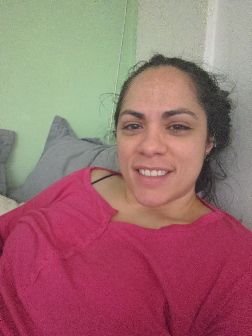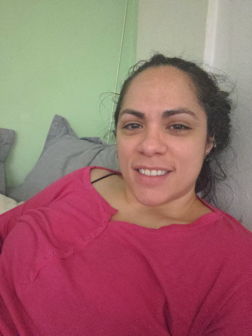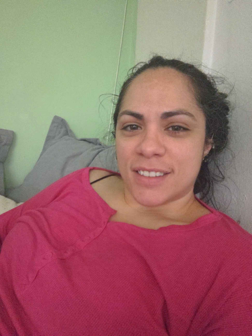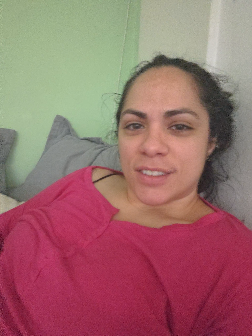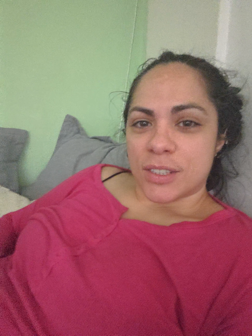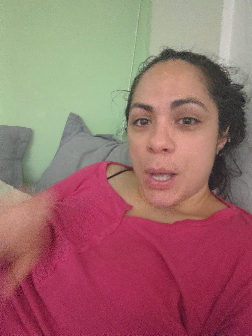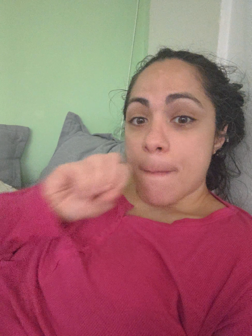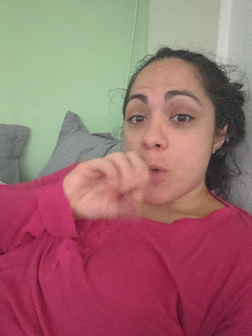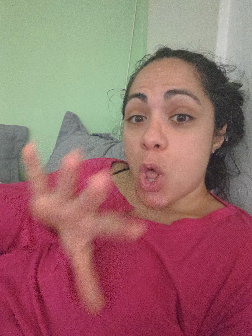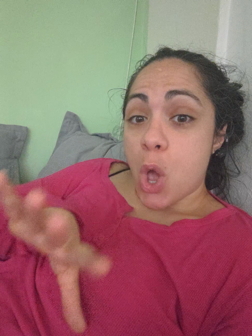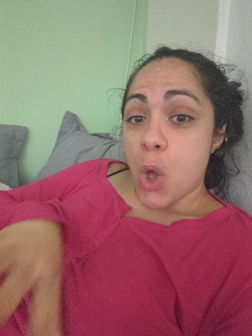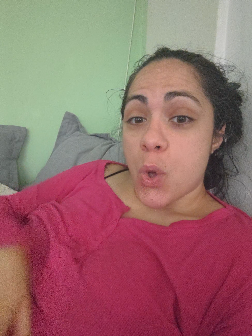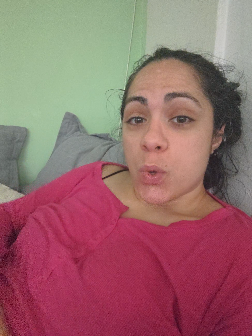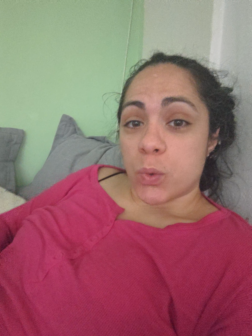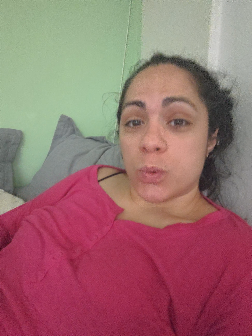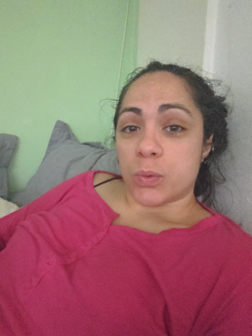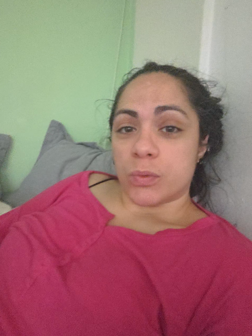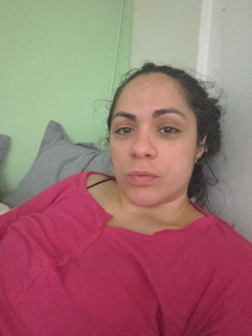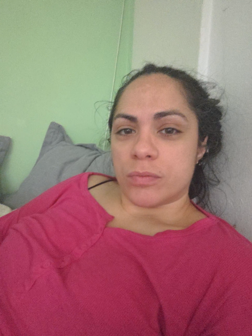blow